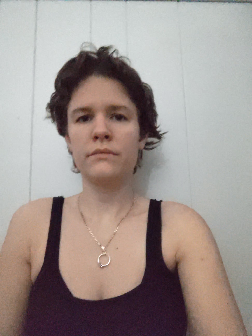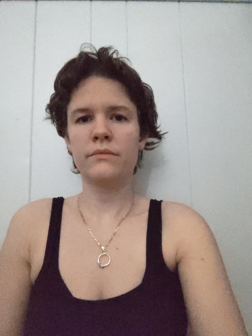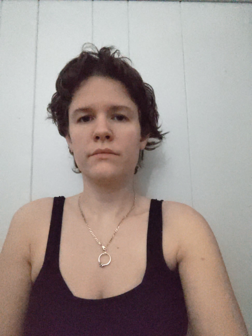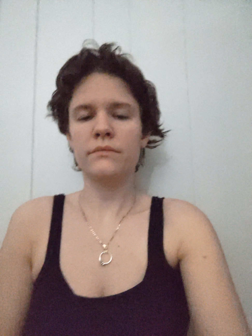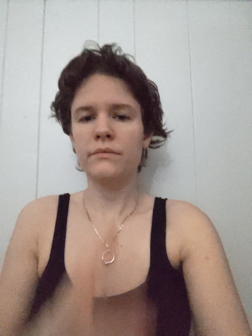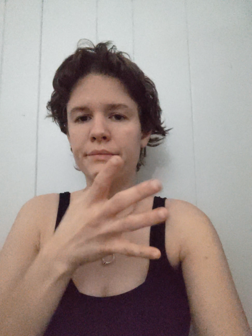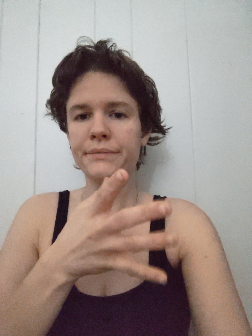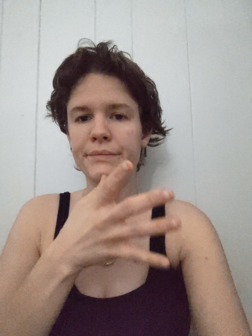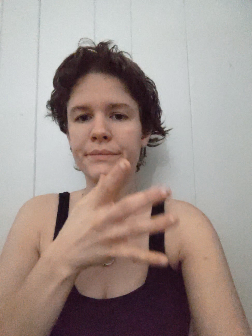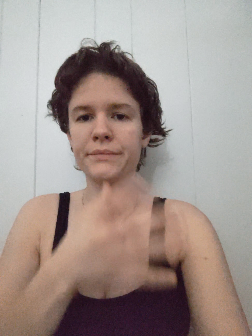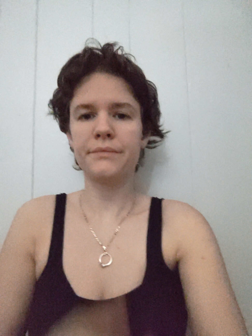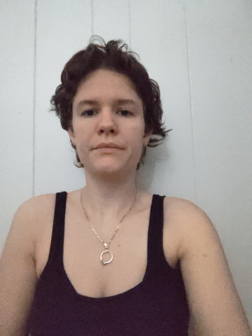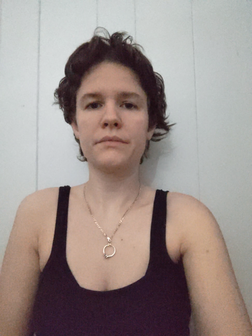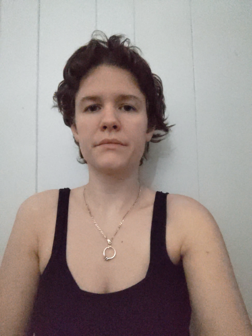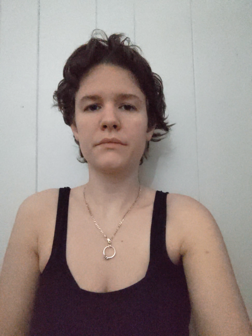mom